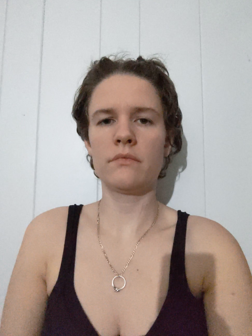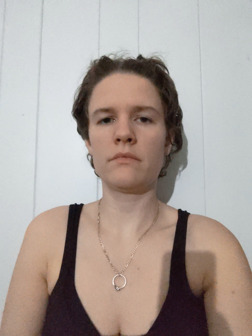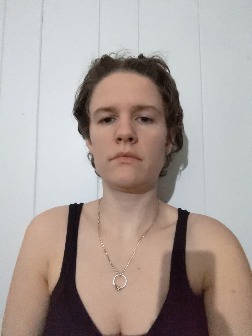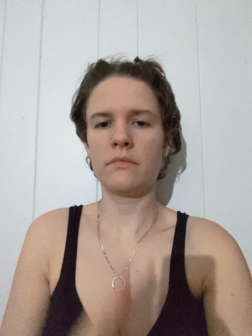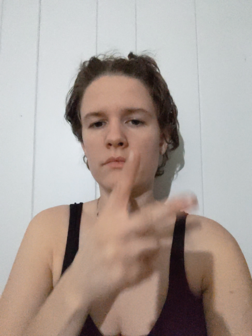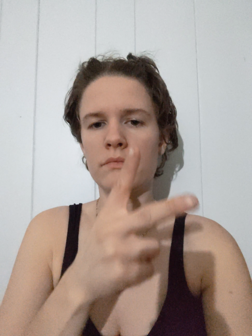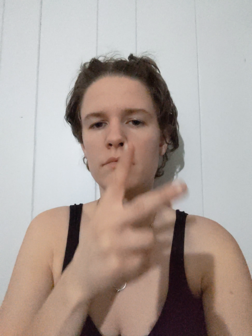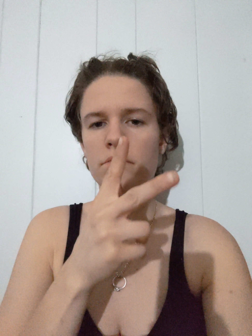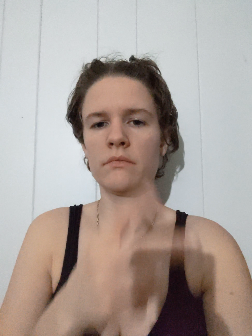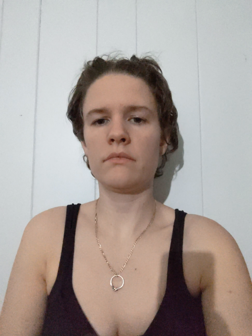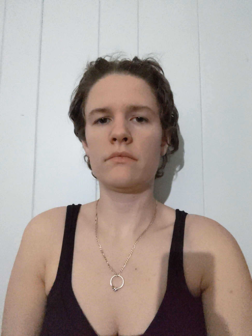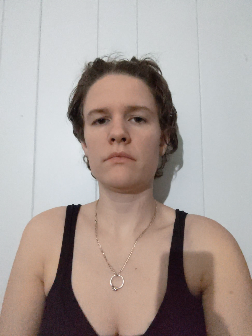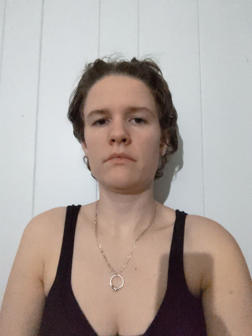hen